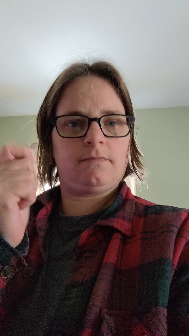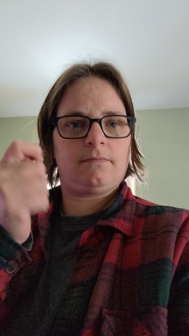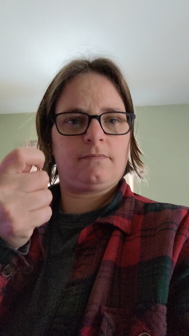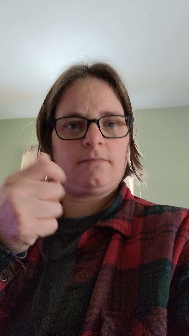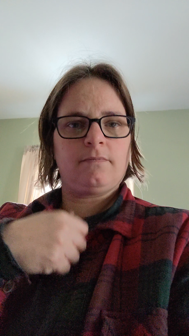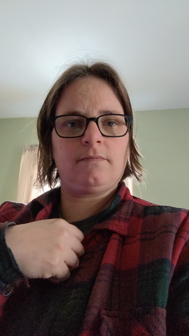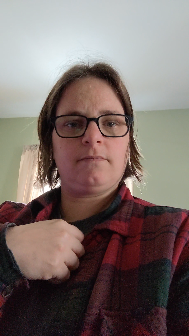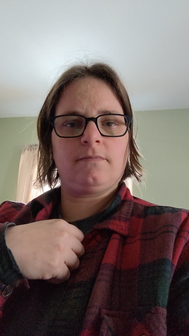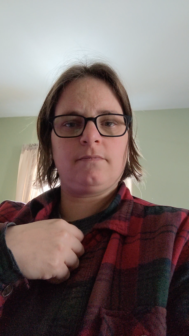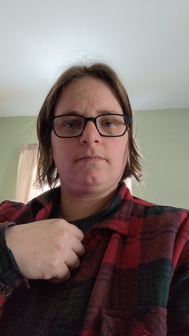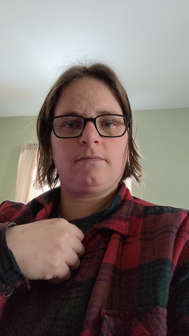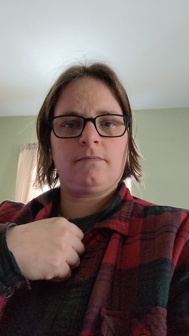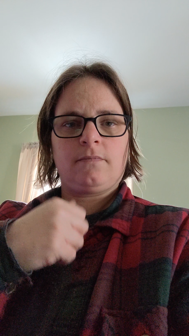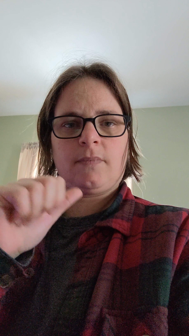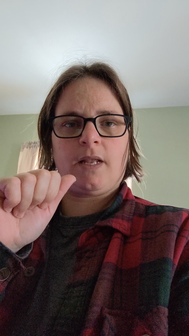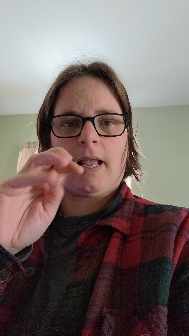am